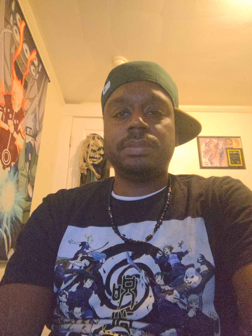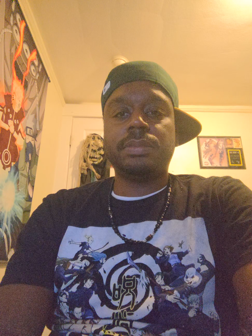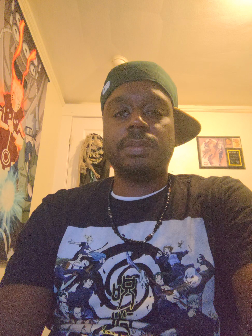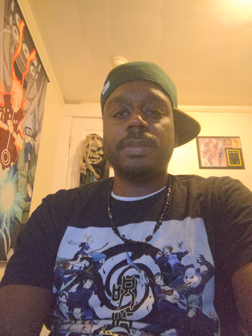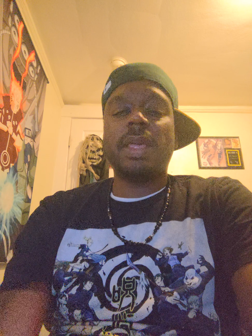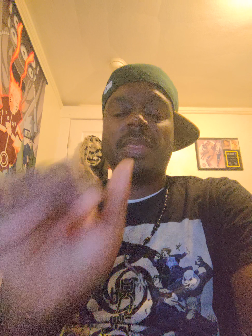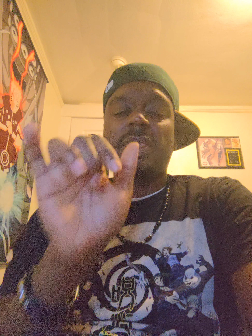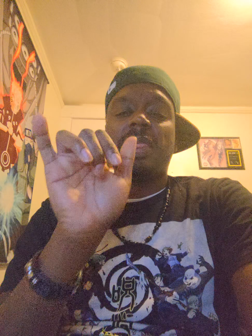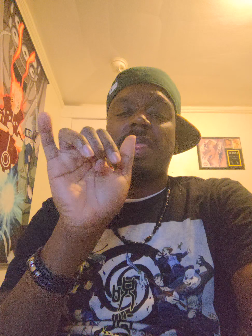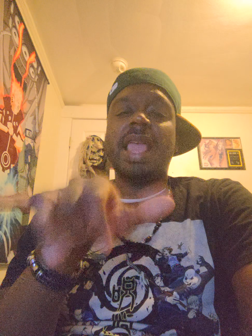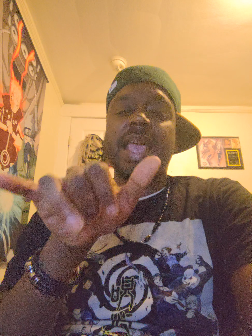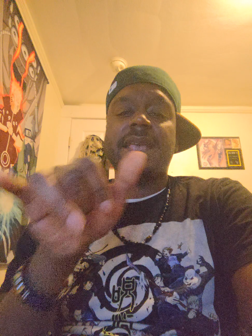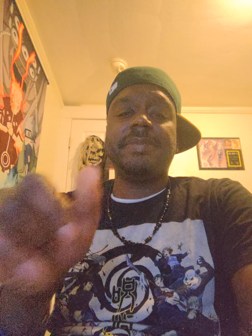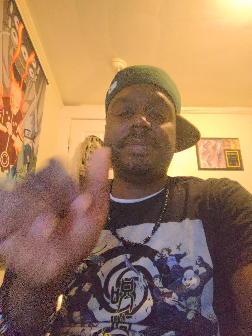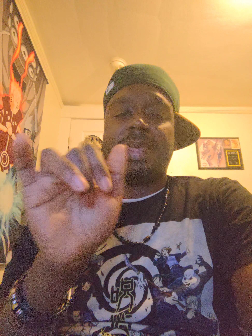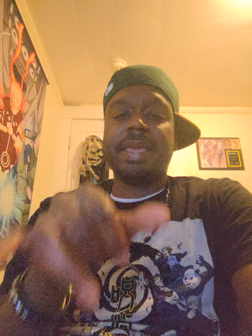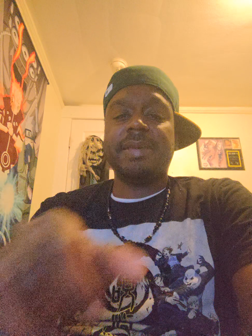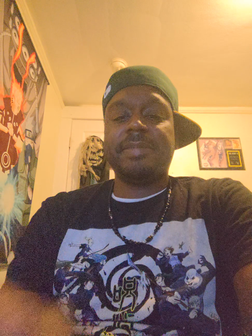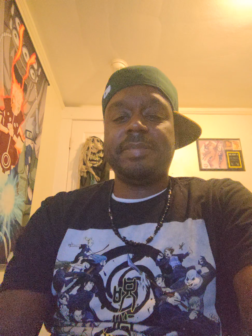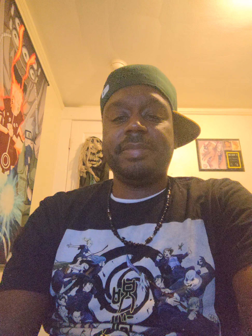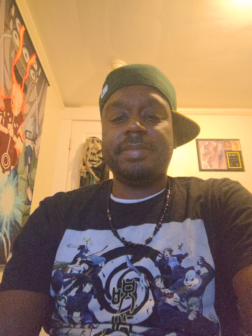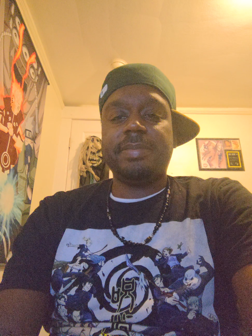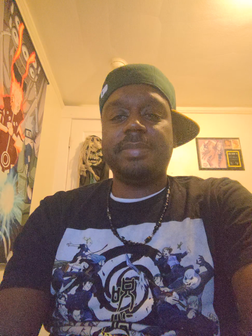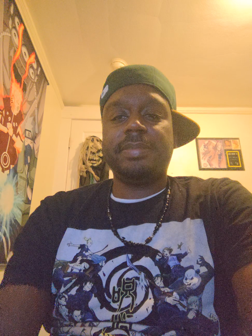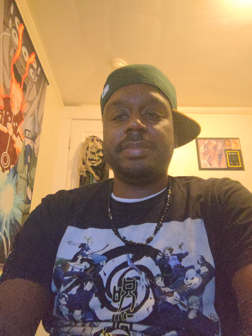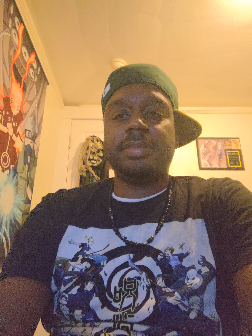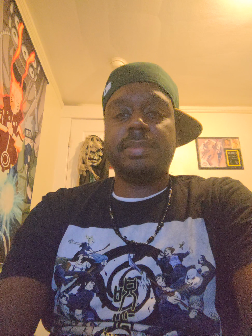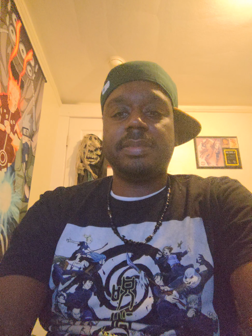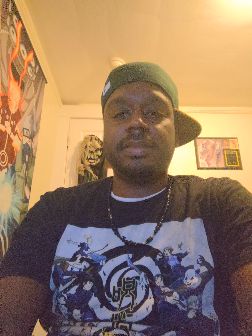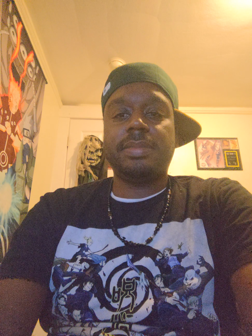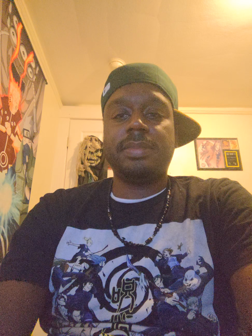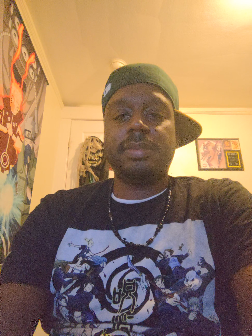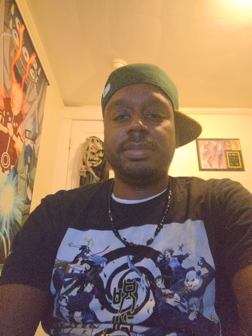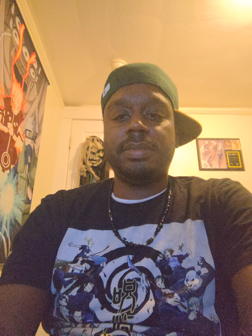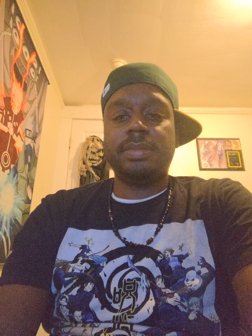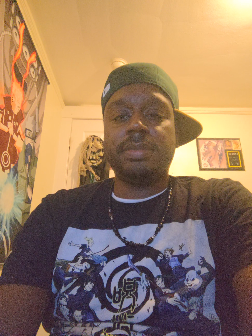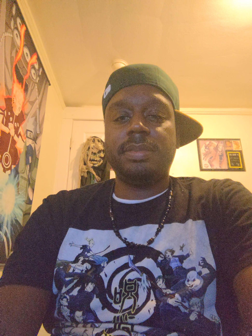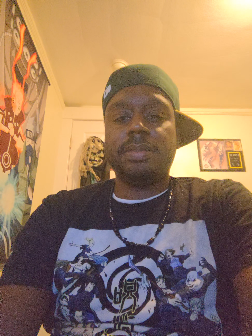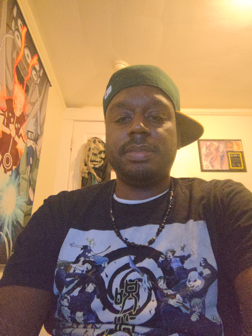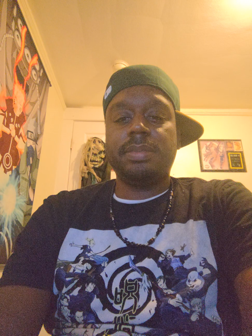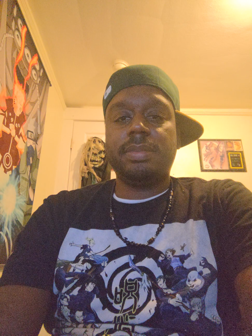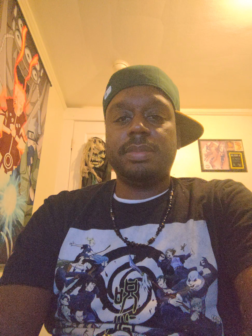that